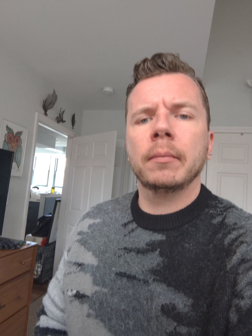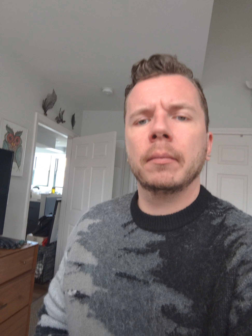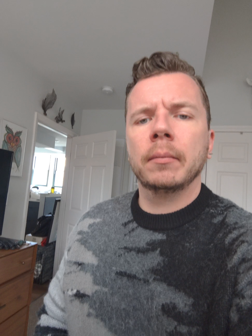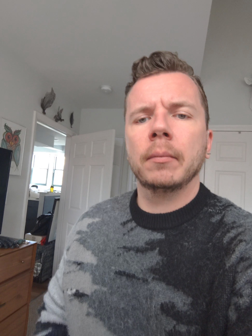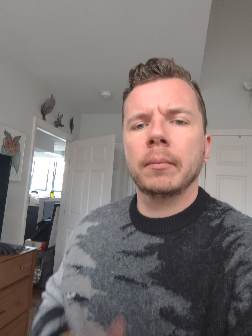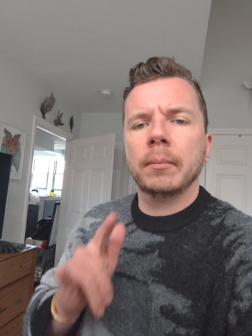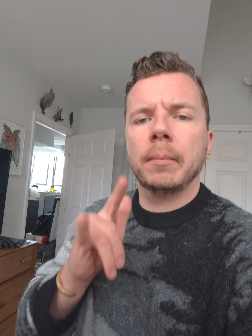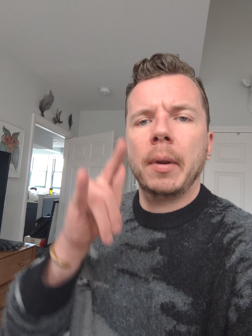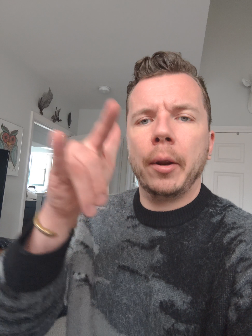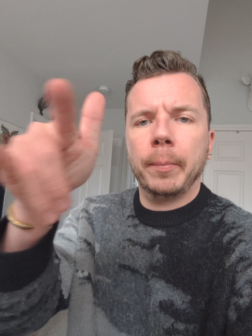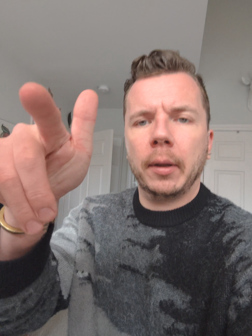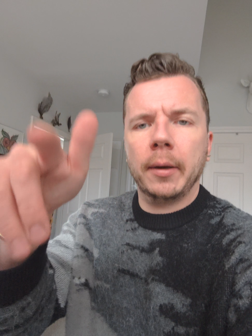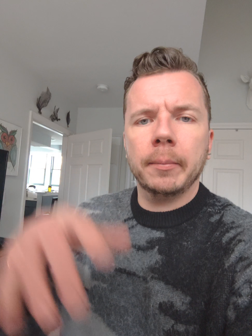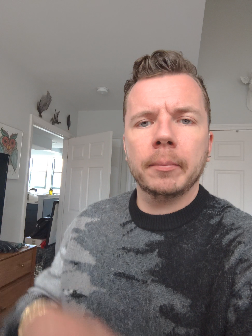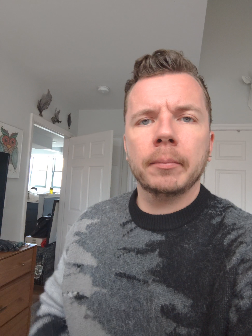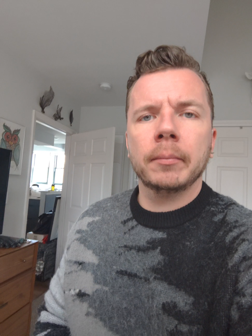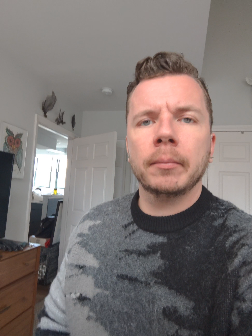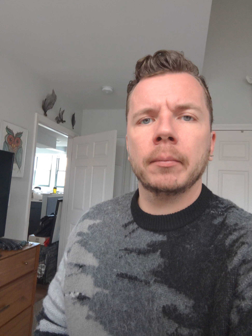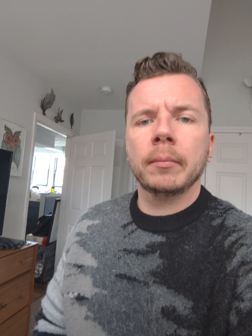airplane